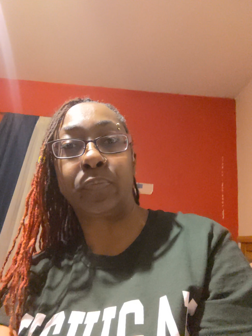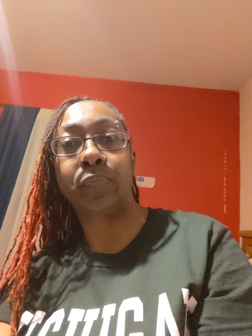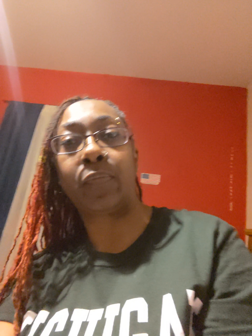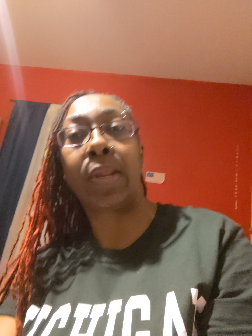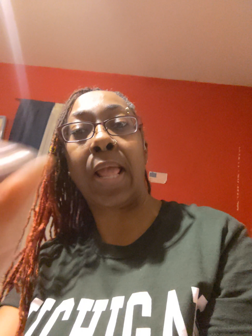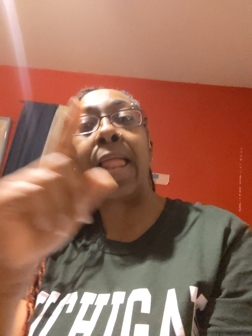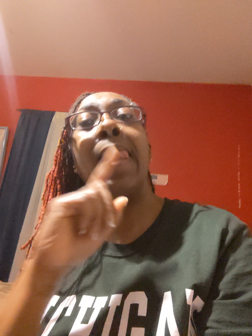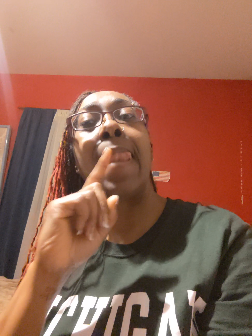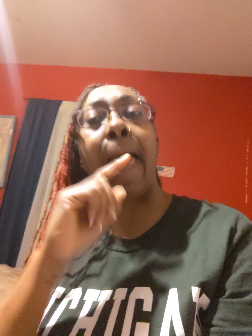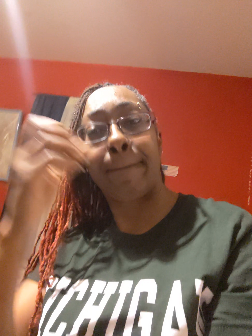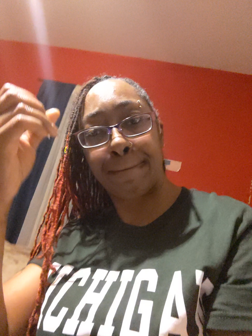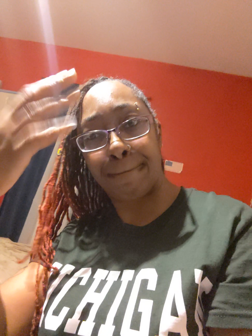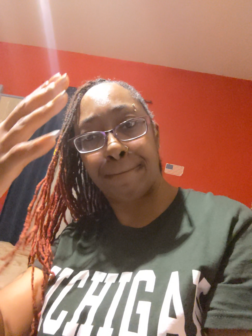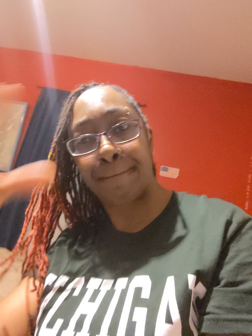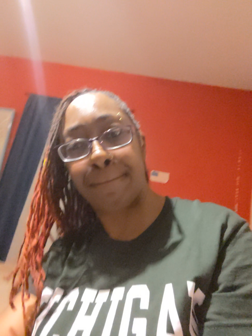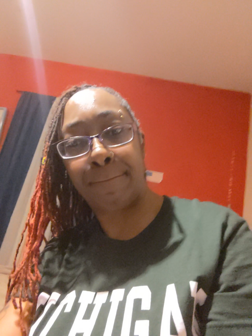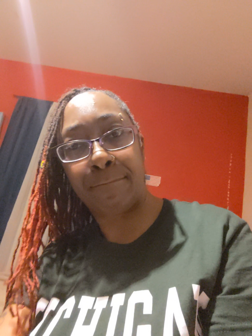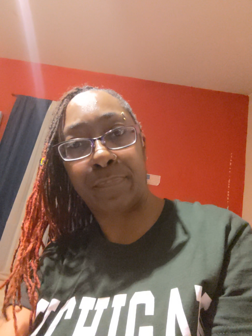lamp